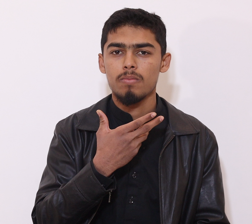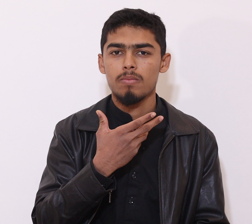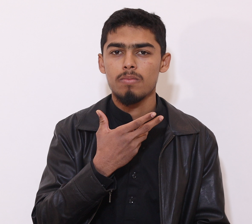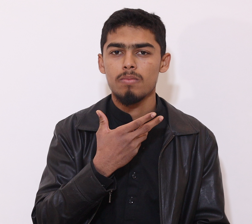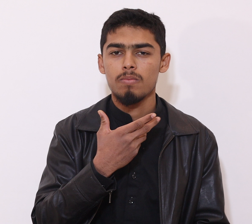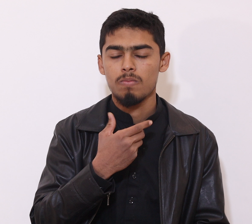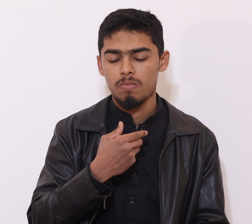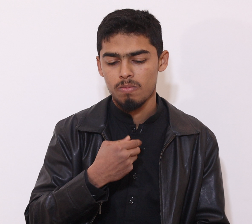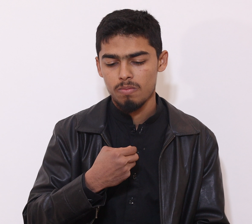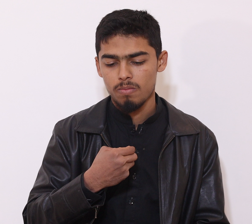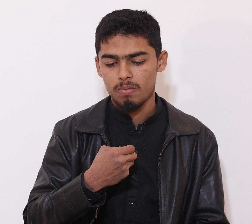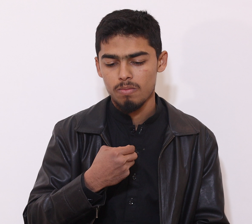sad